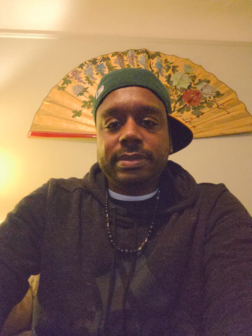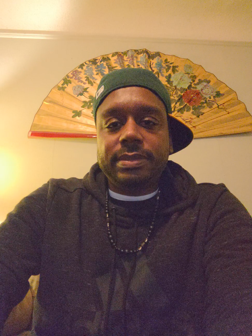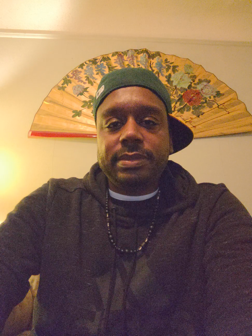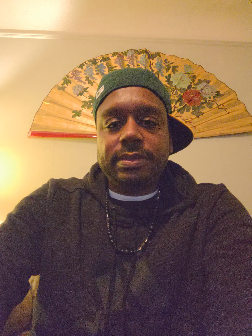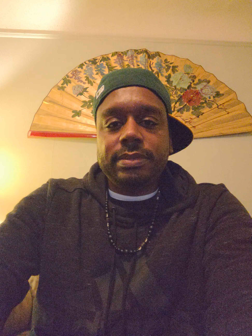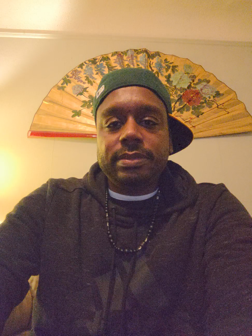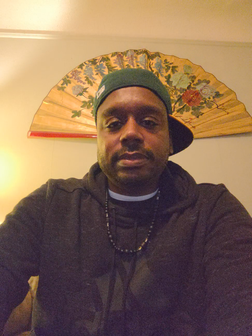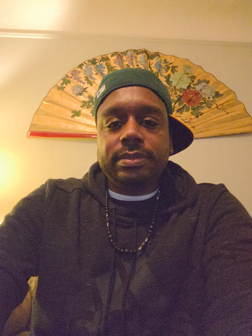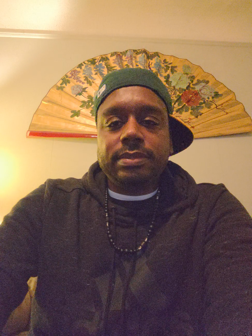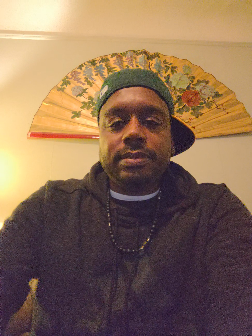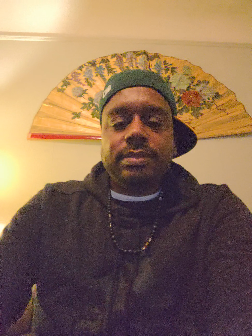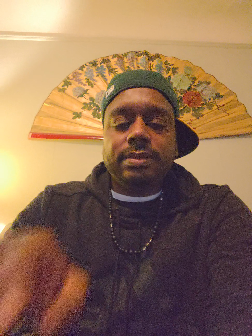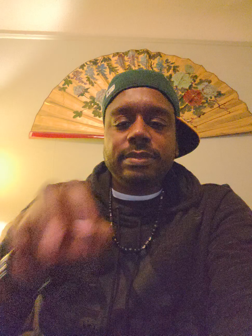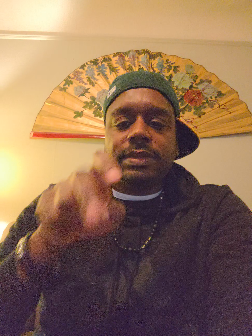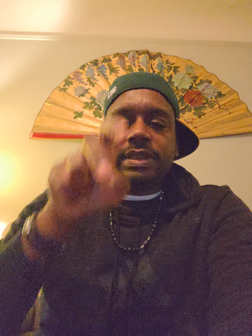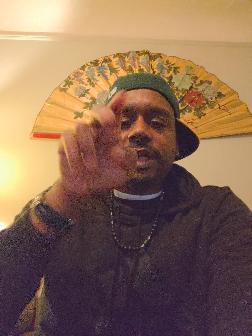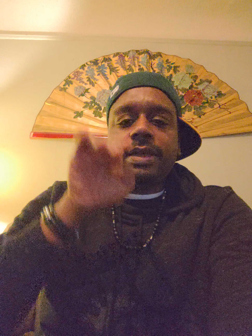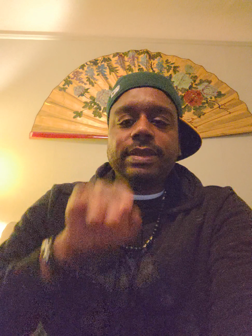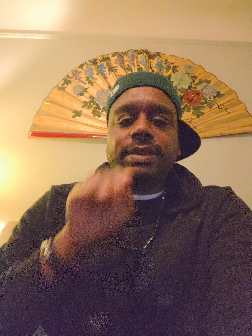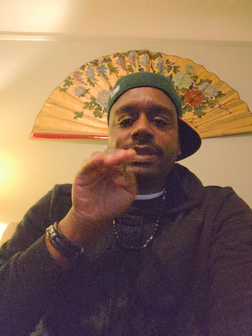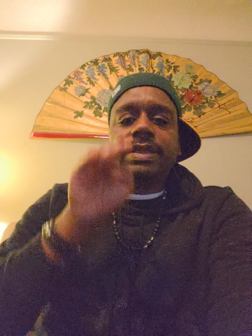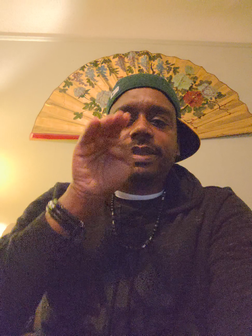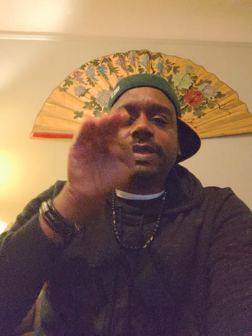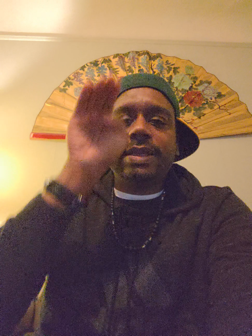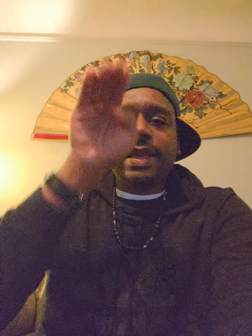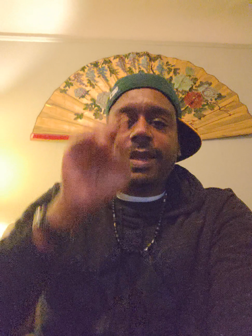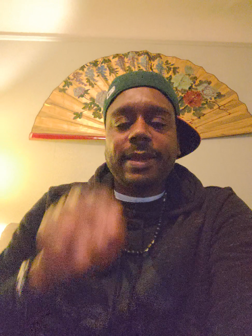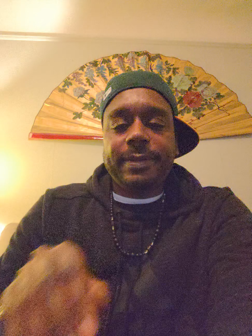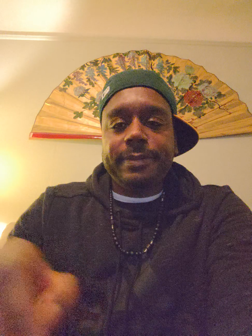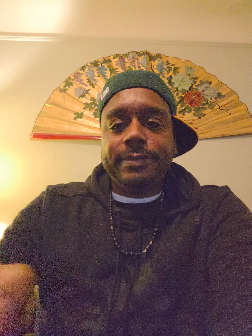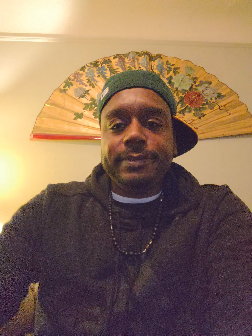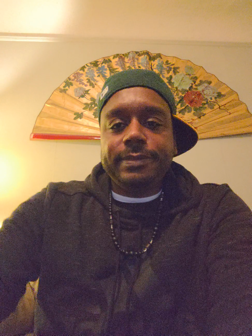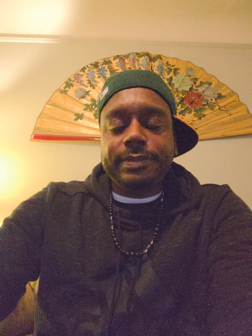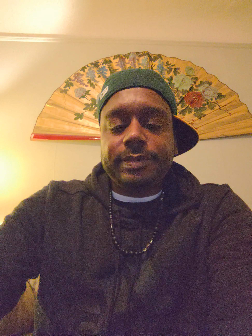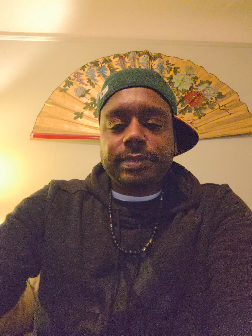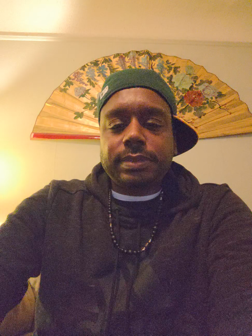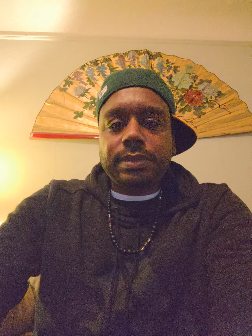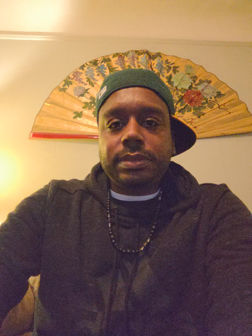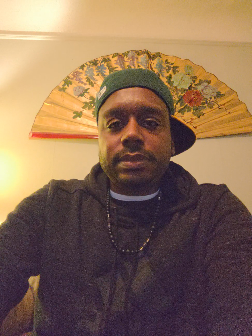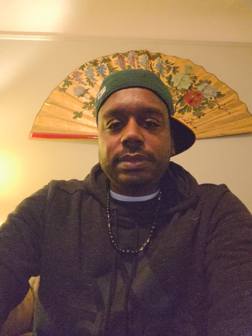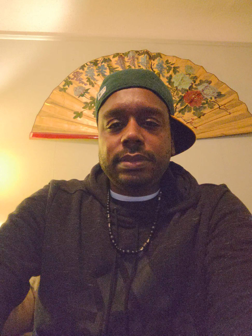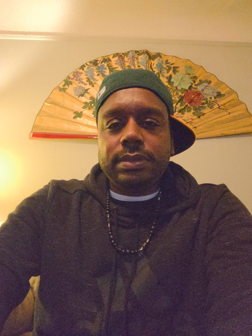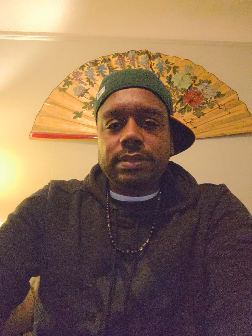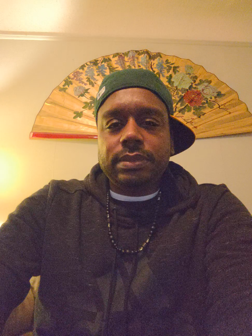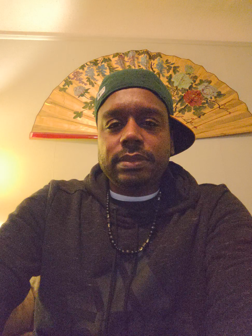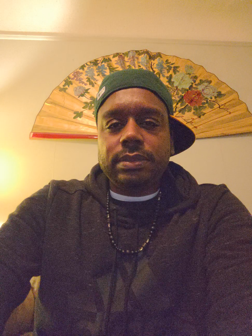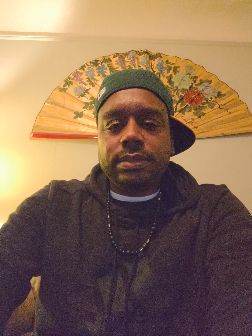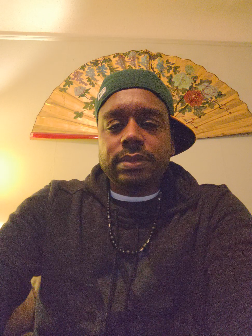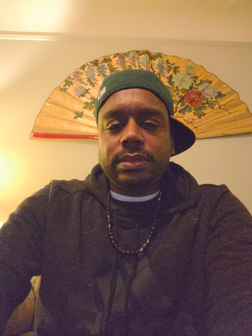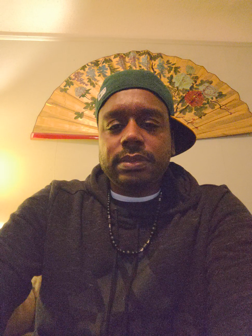stairs